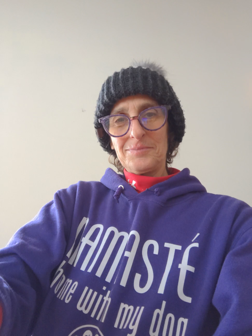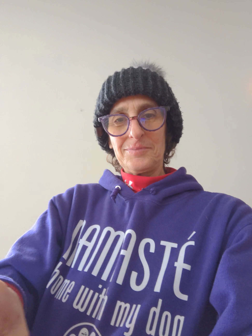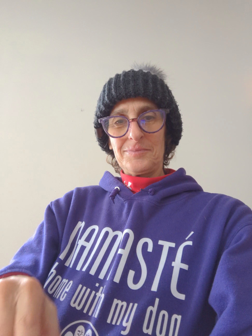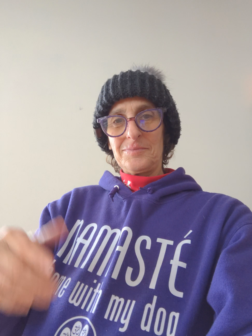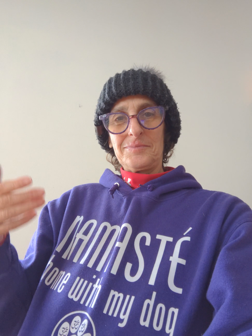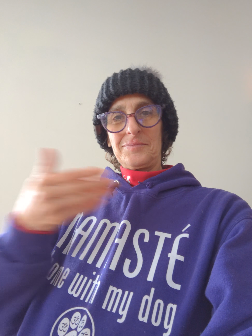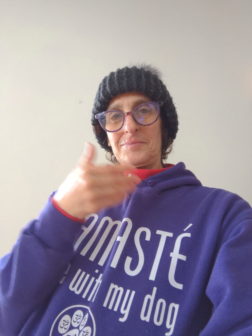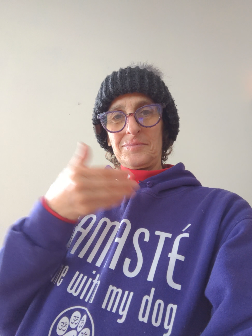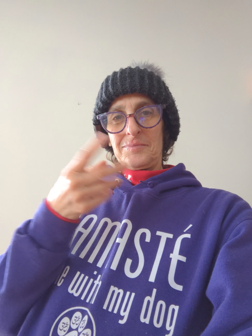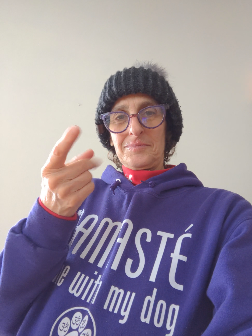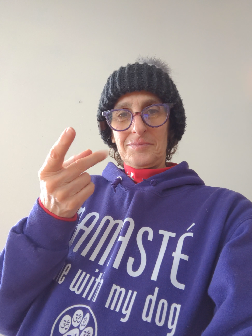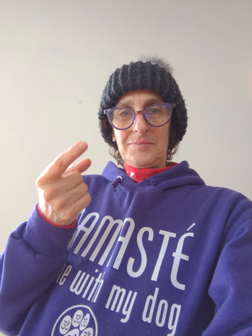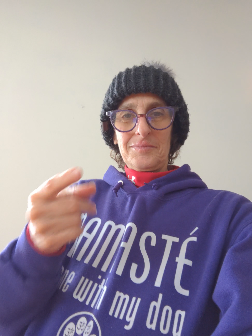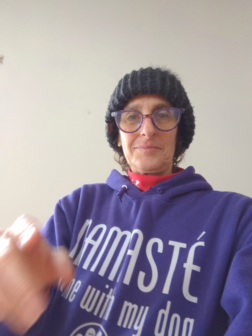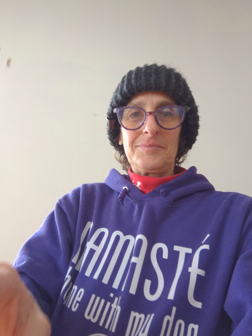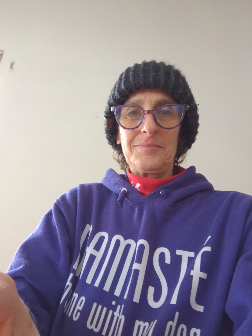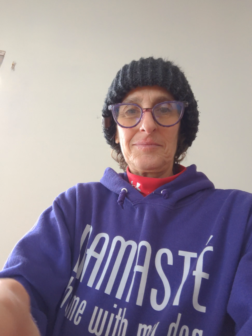puppy